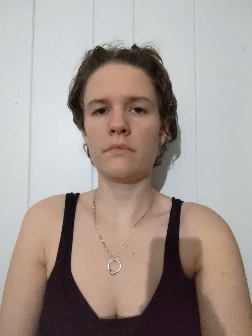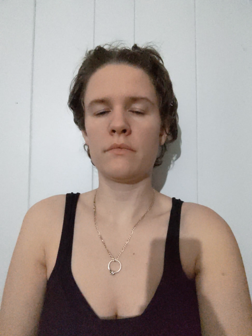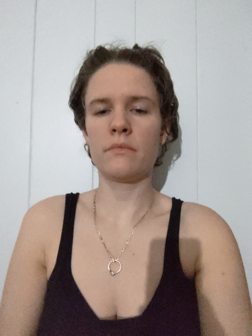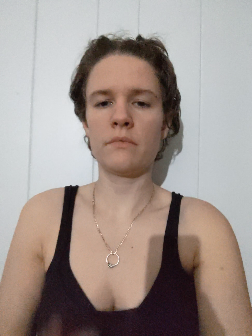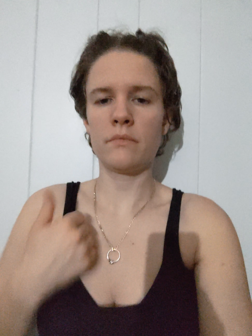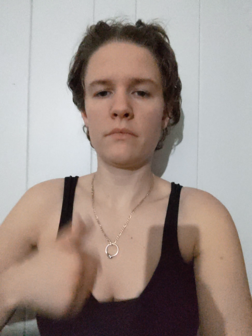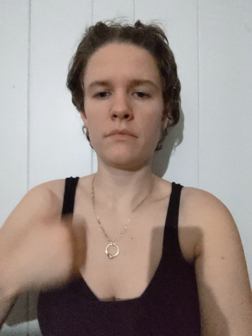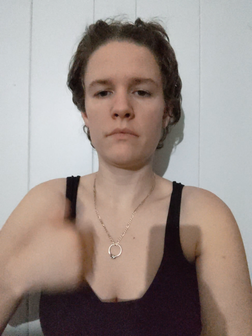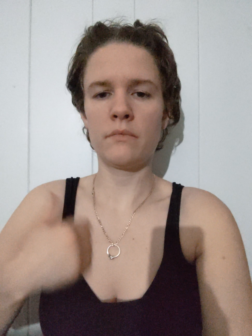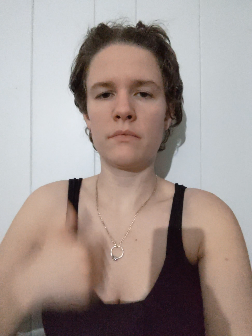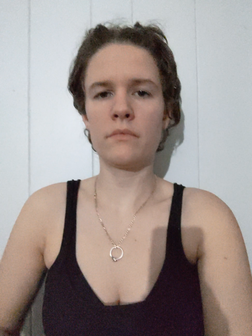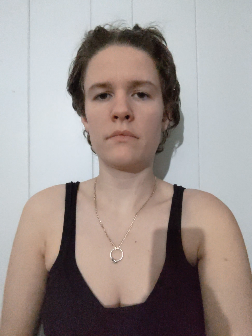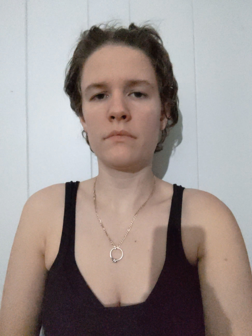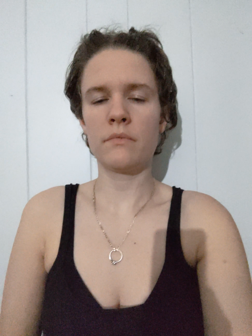bath